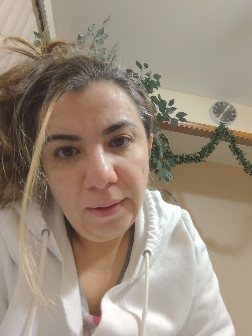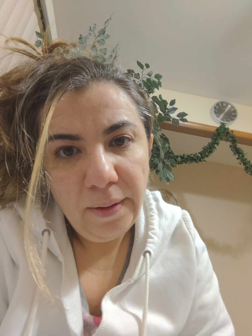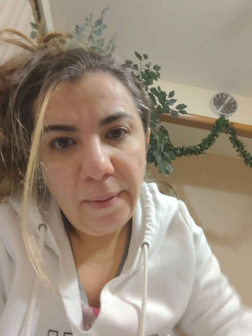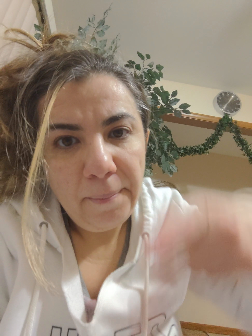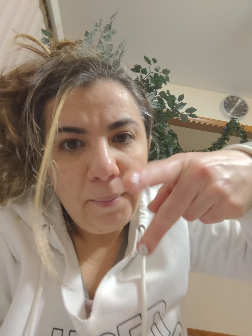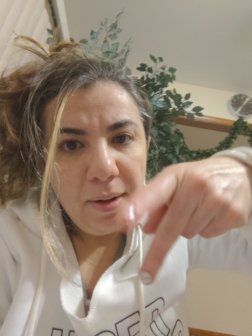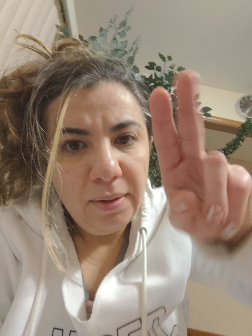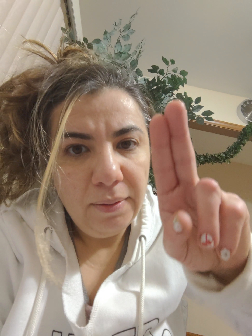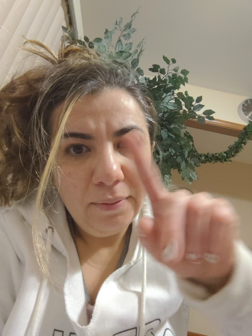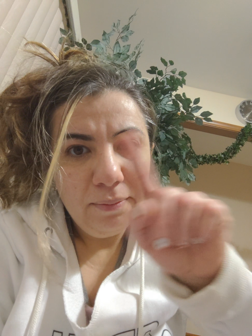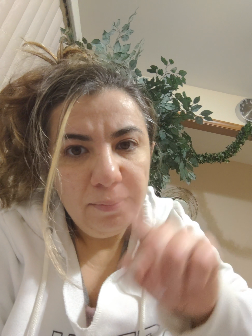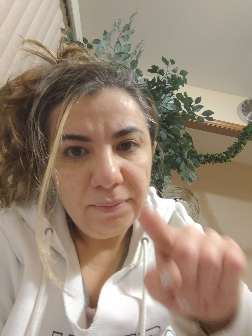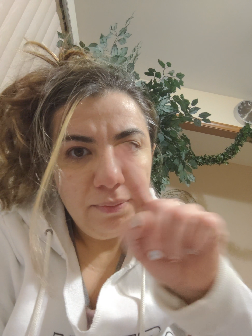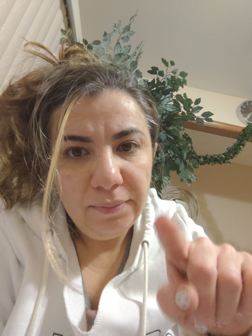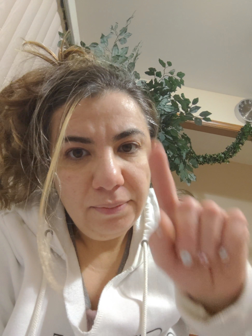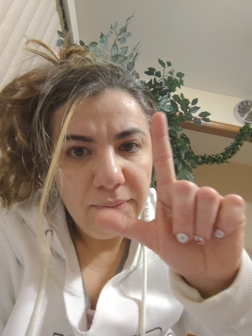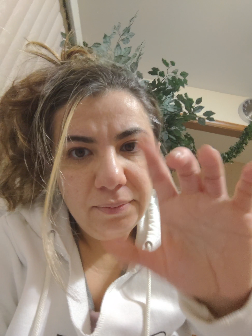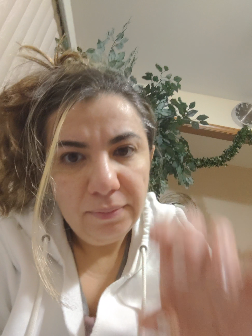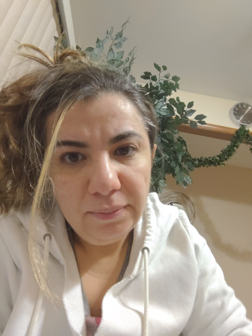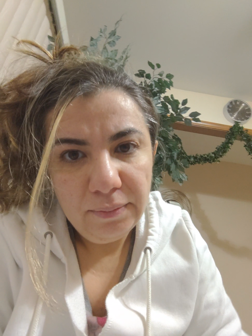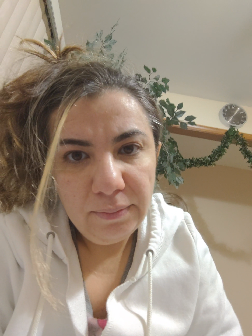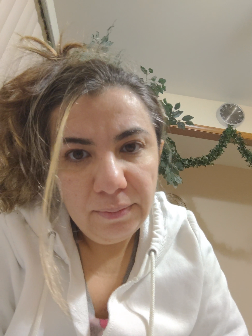puzzle